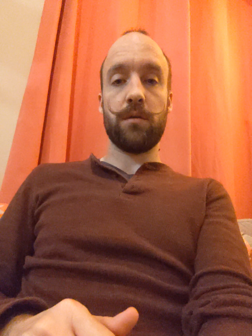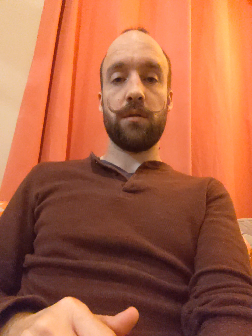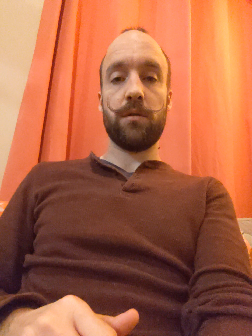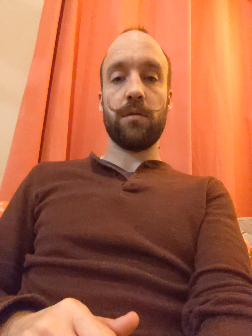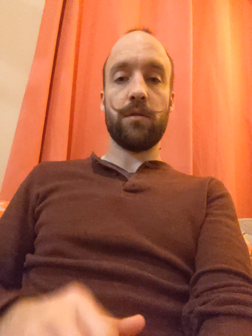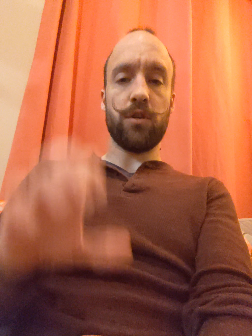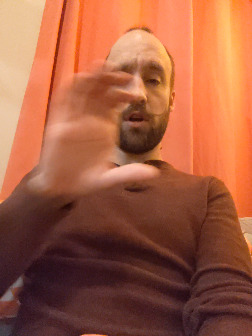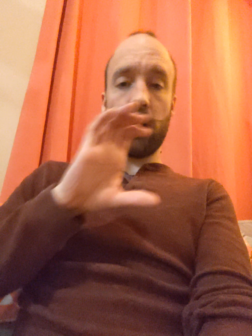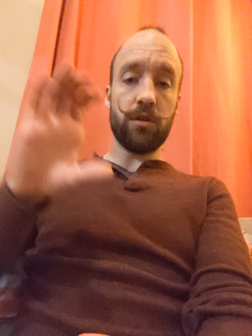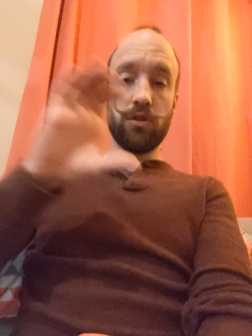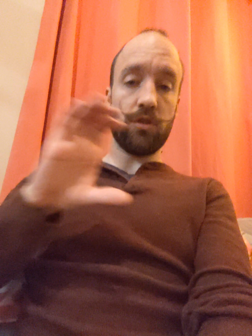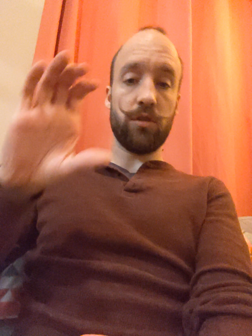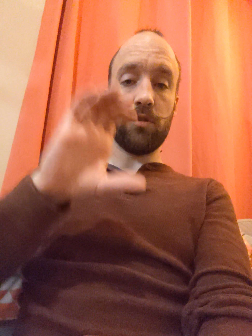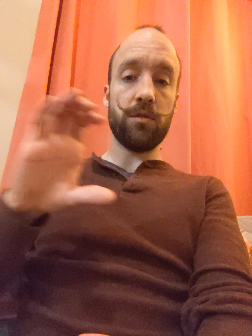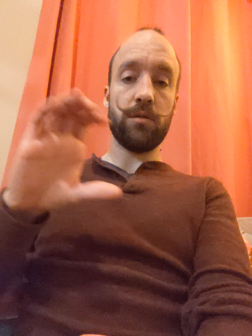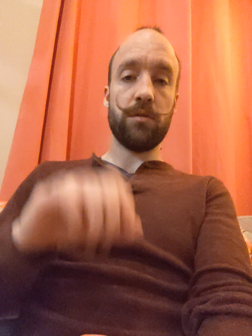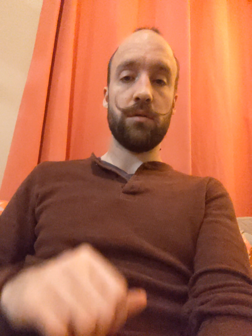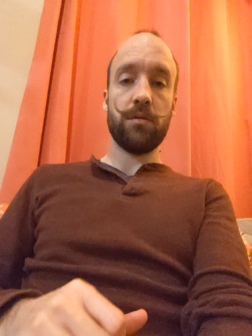chocolate